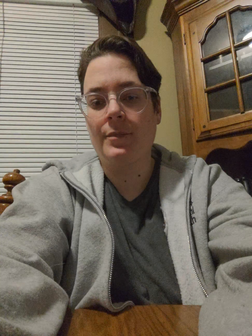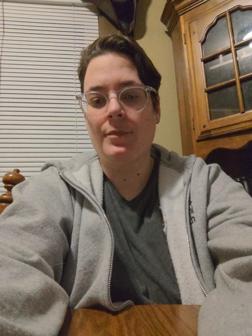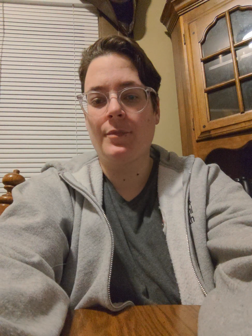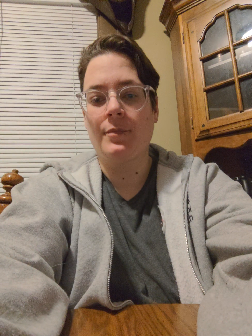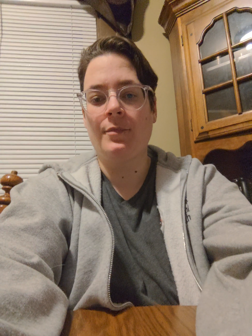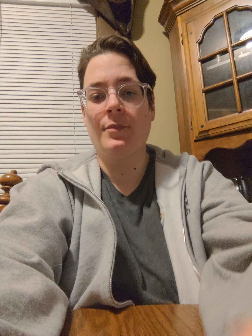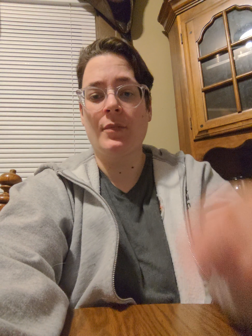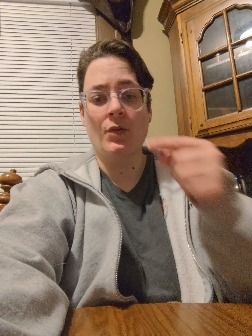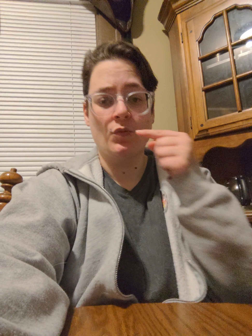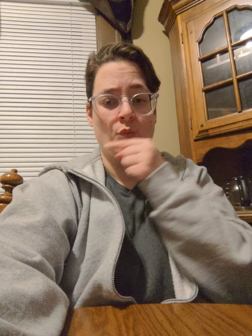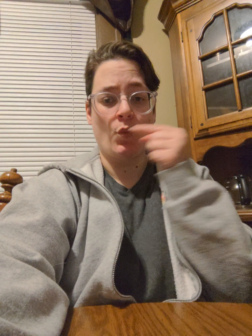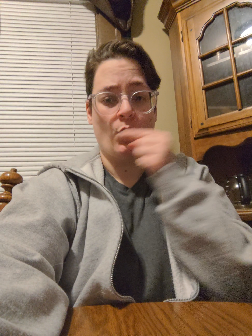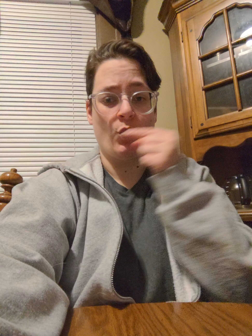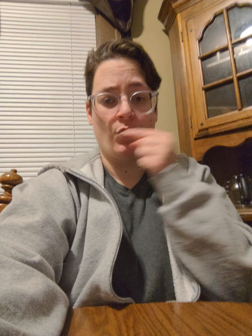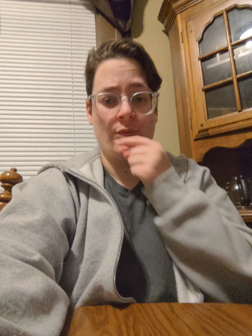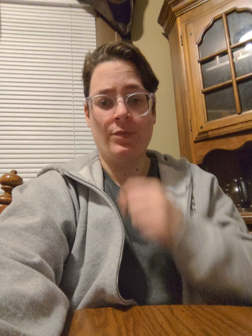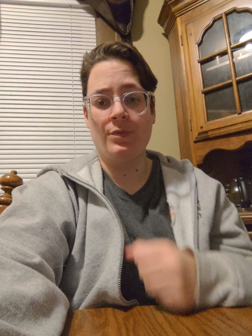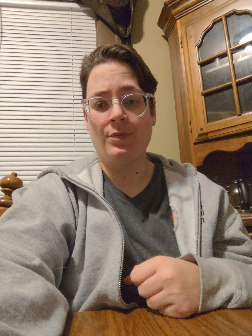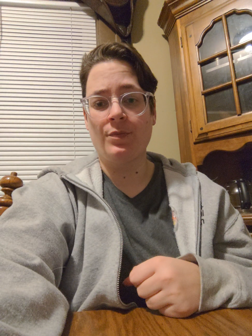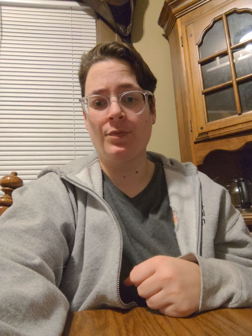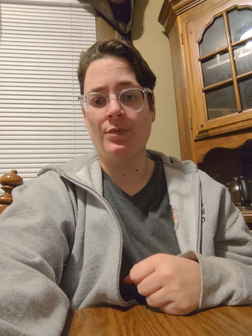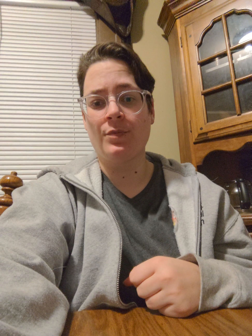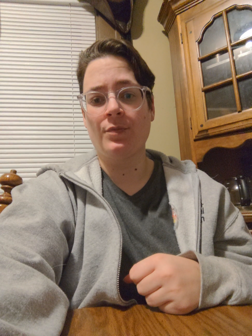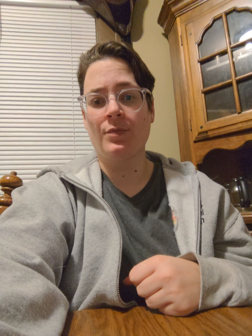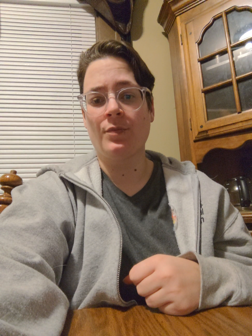toothbrush